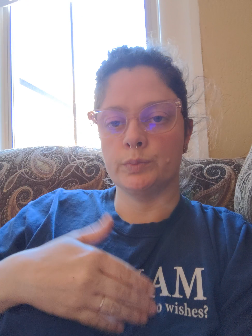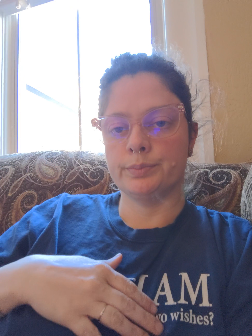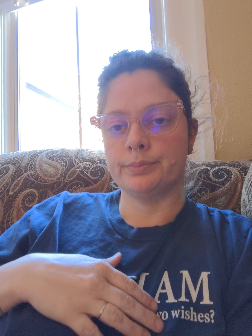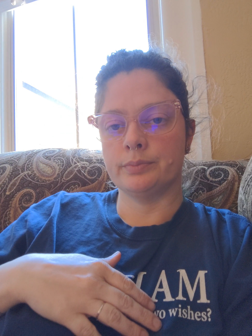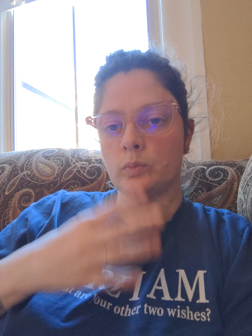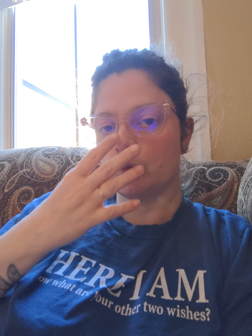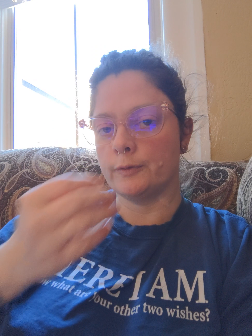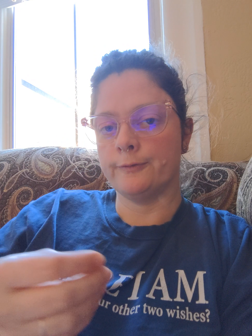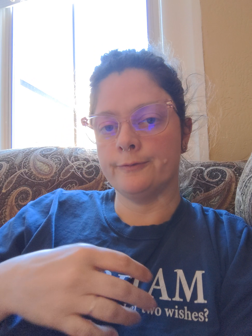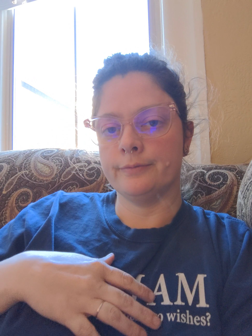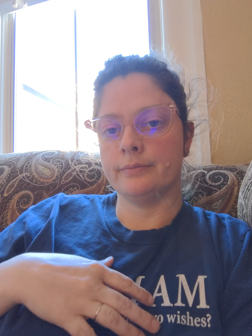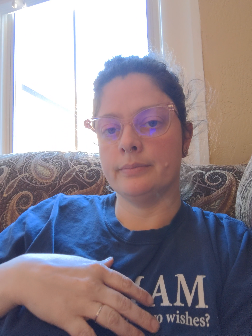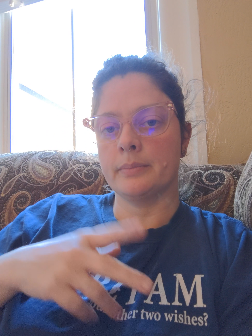wolf